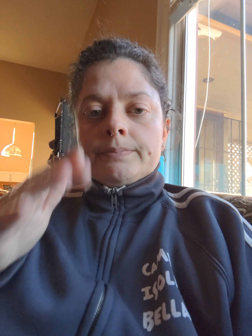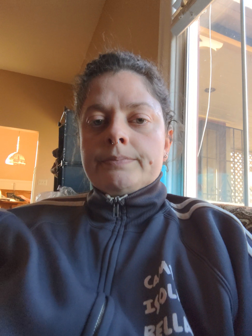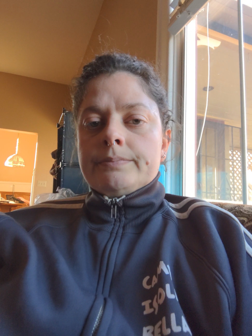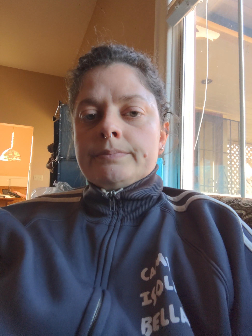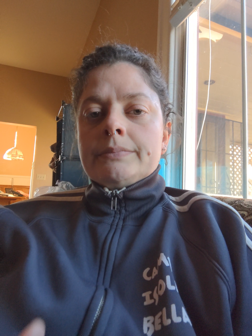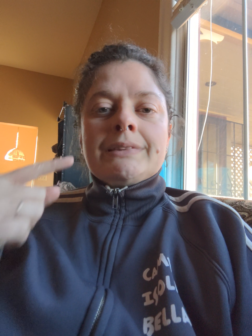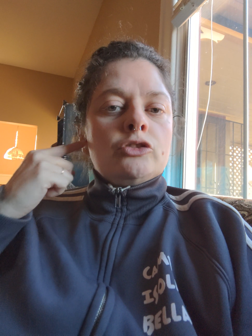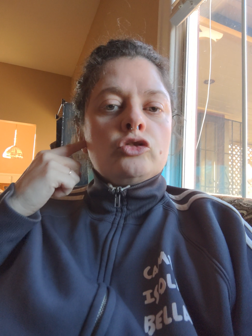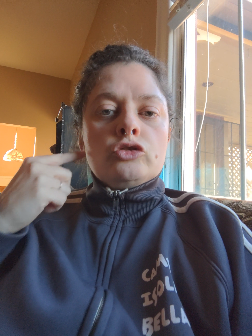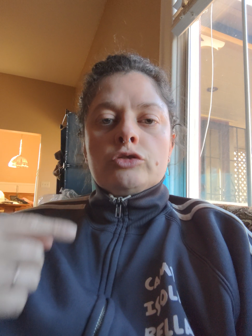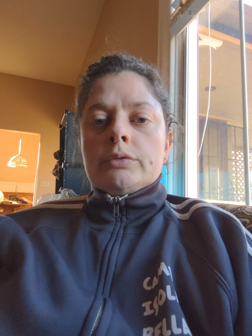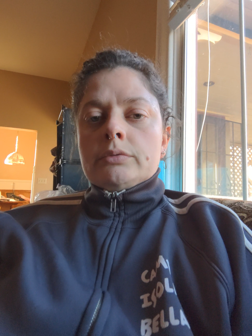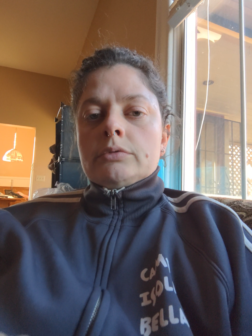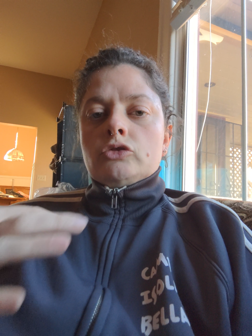hear